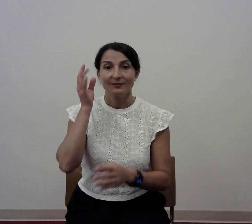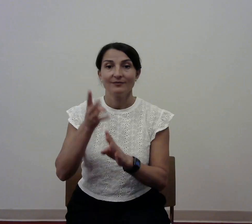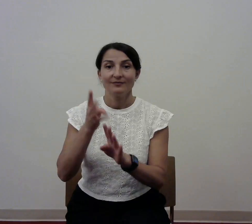növbə